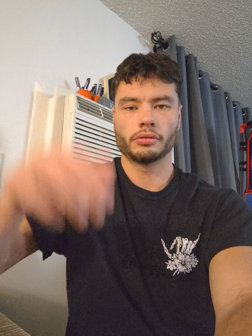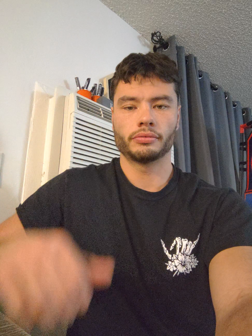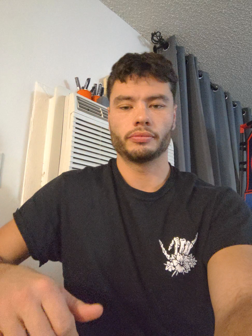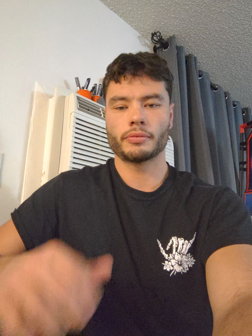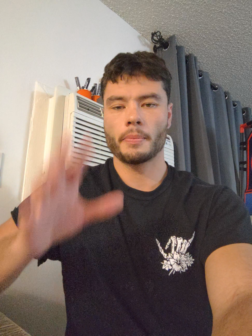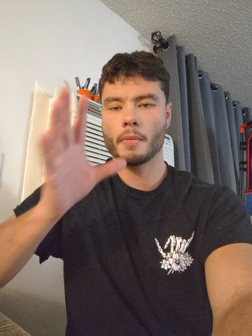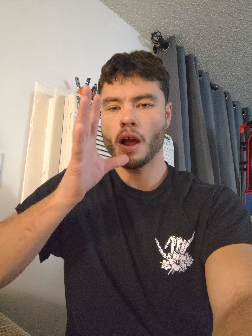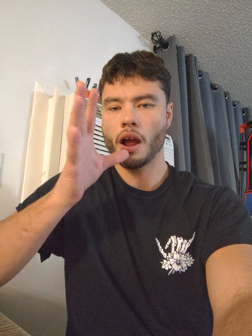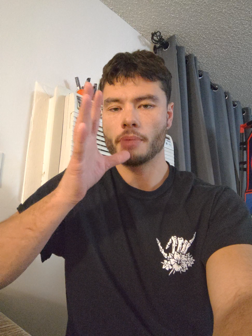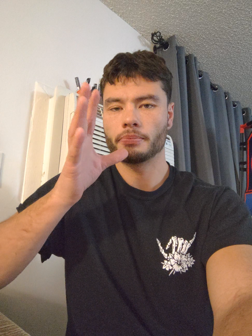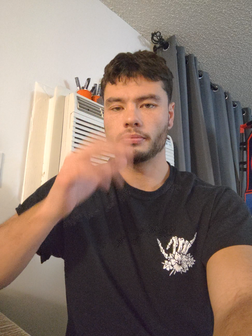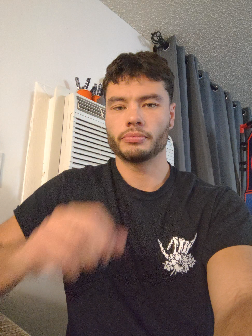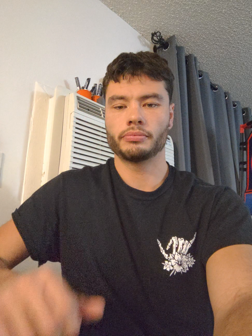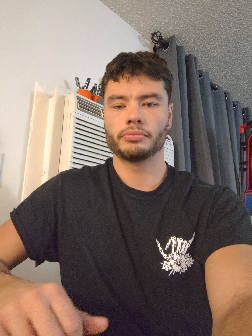mom